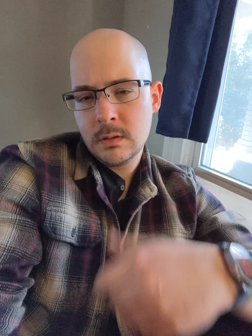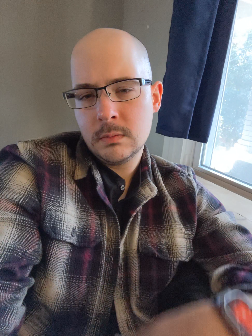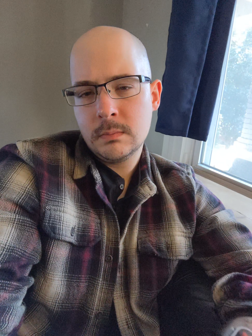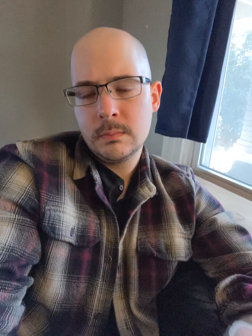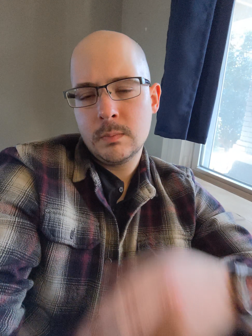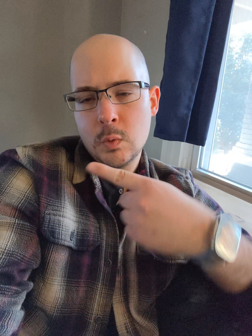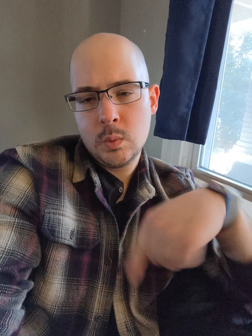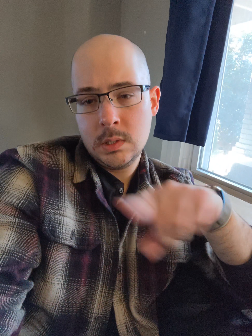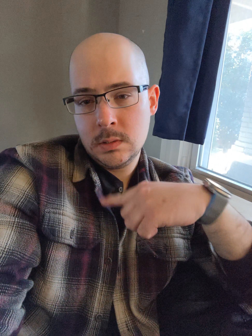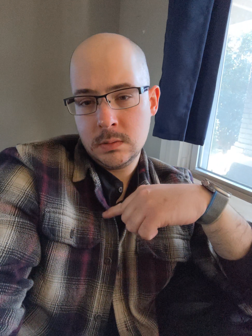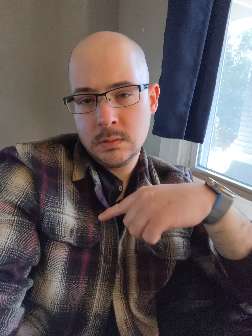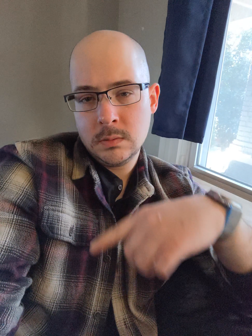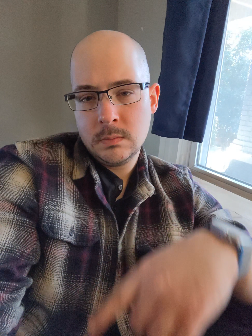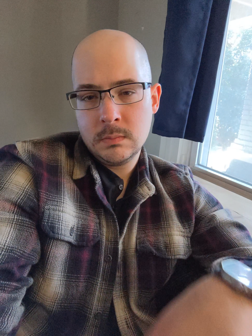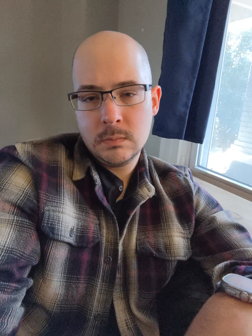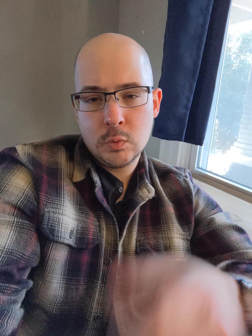we